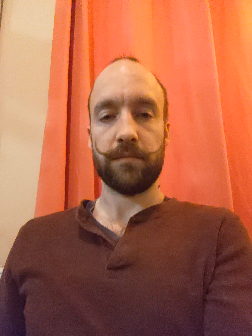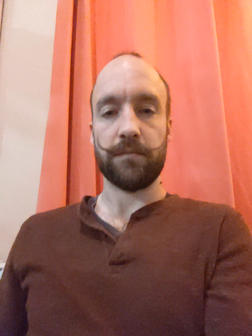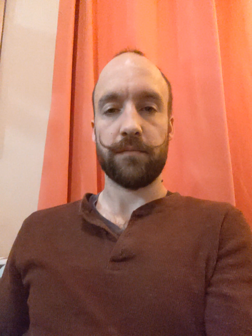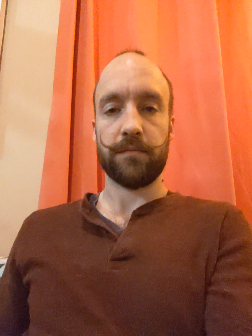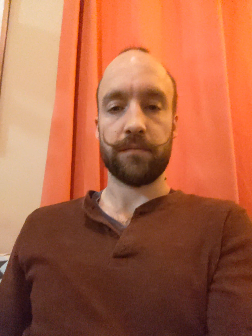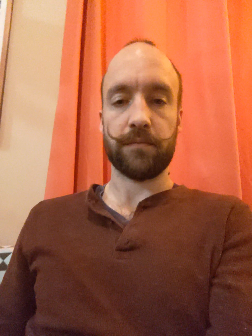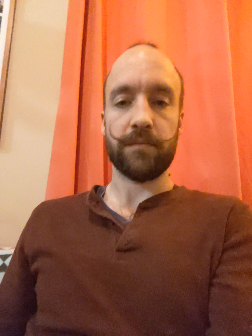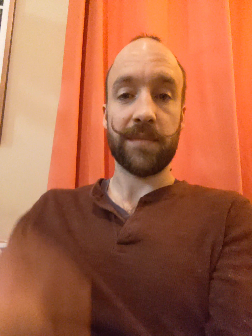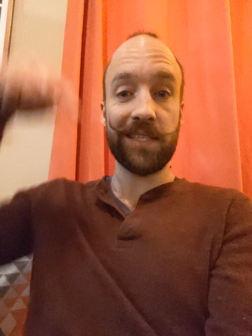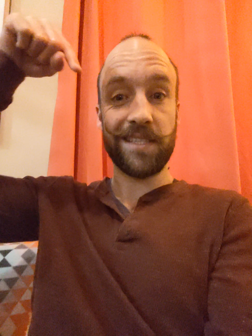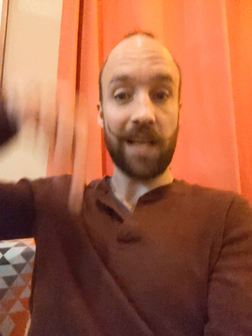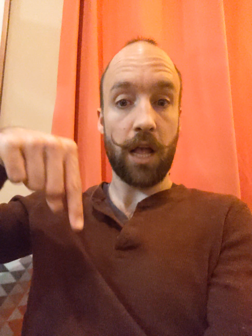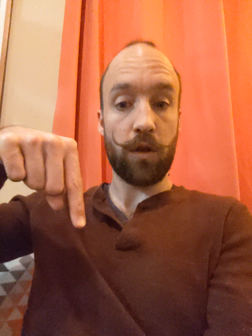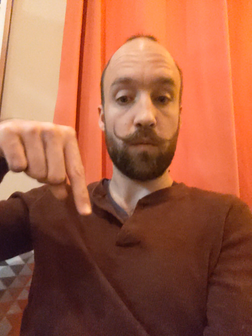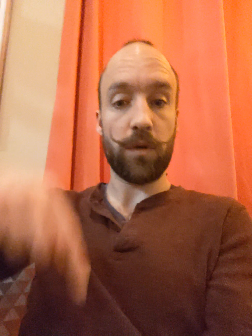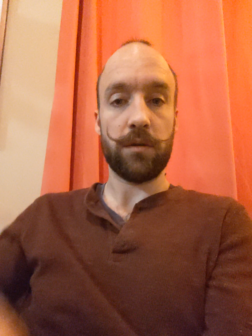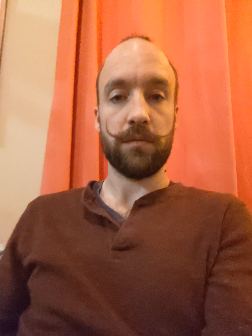down